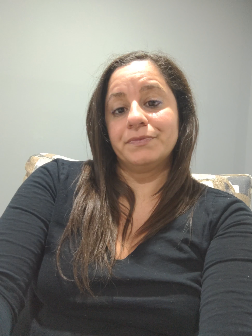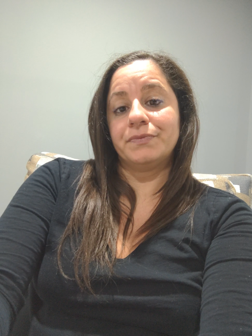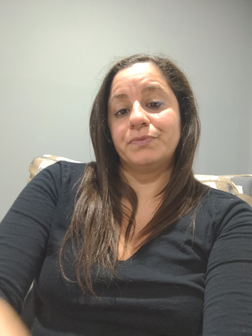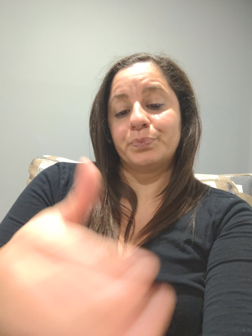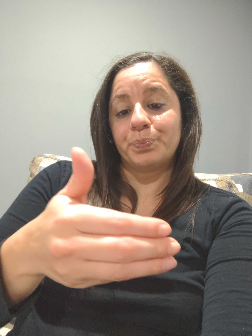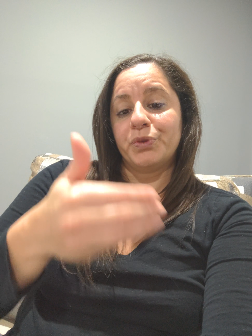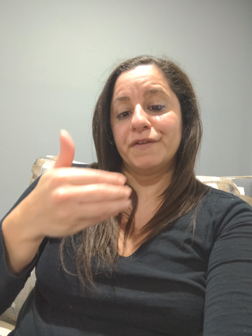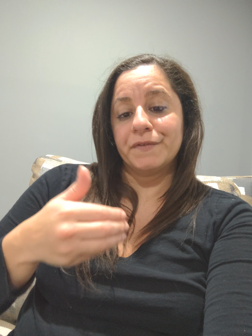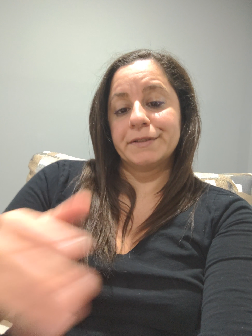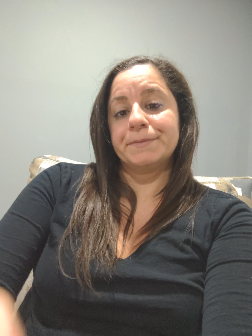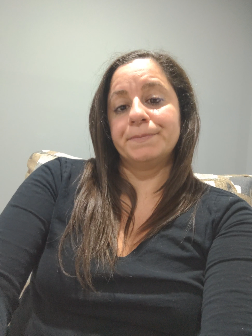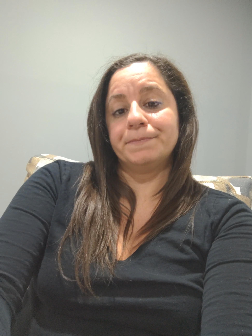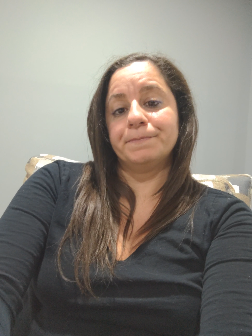before